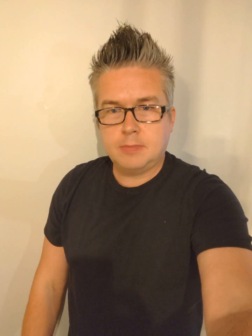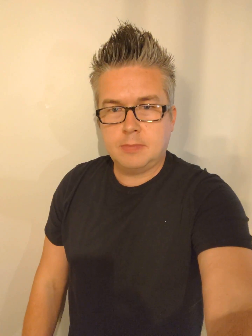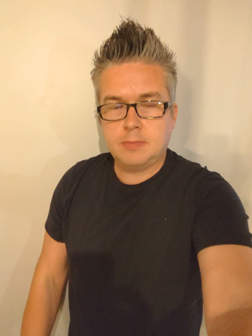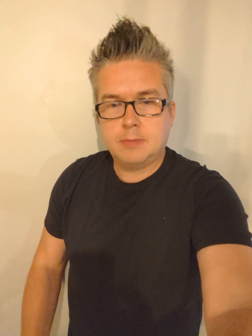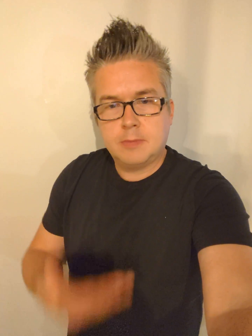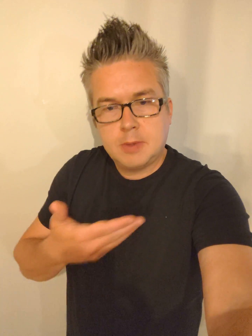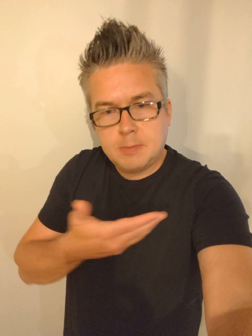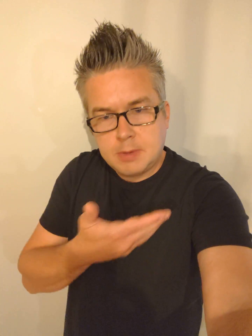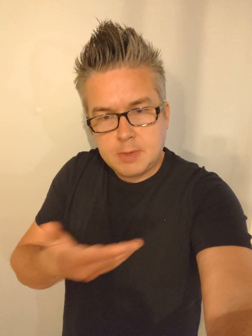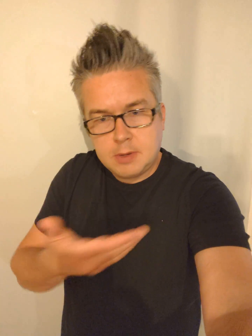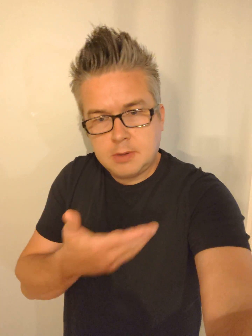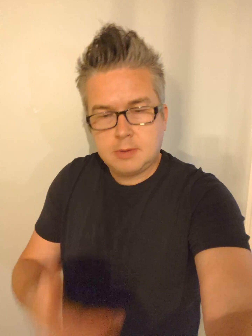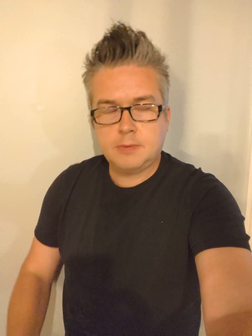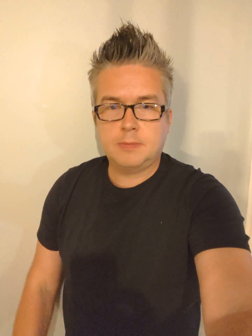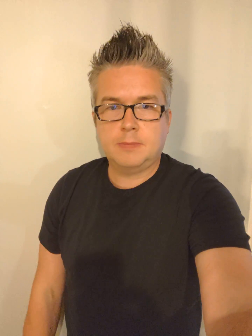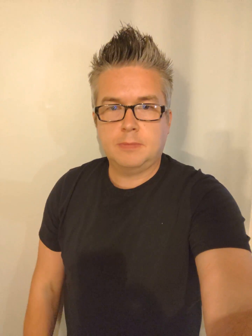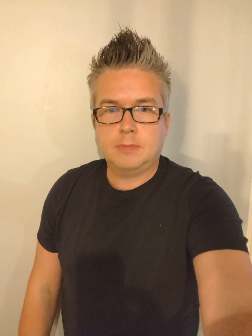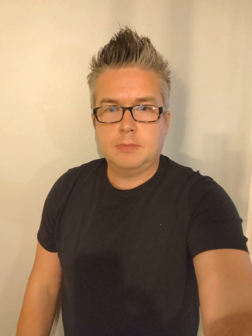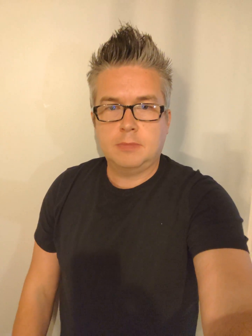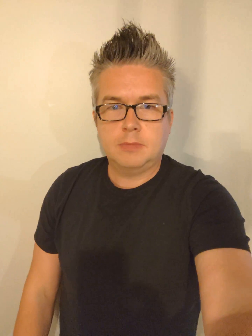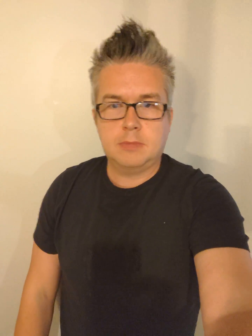baby